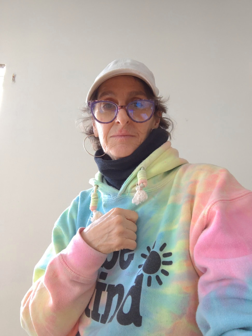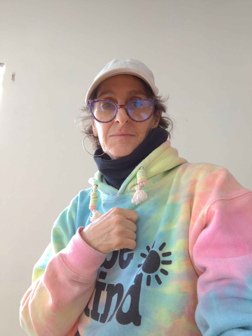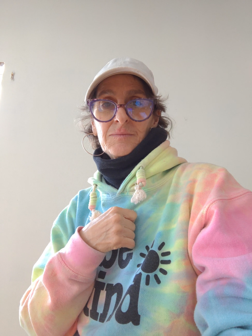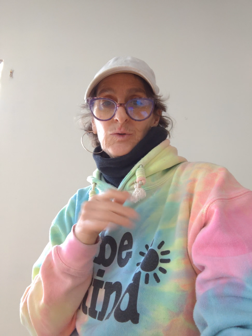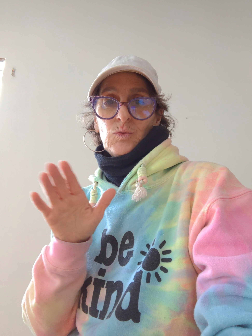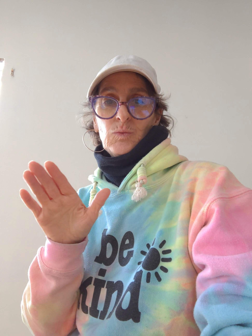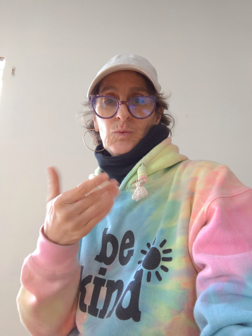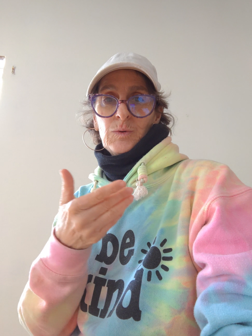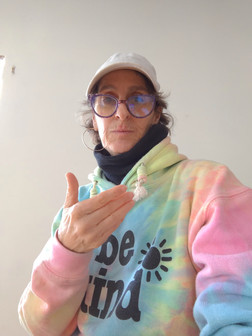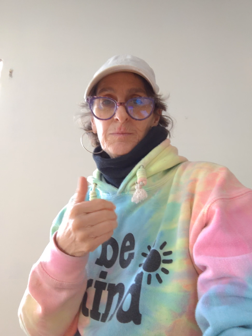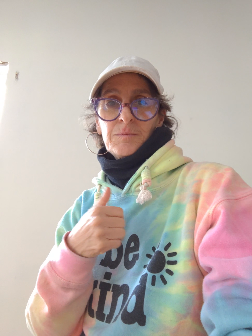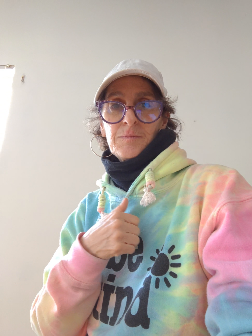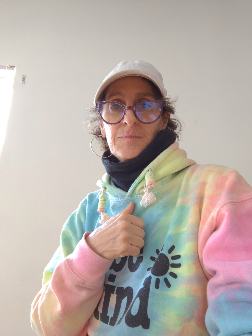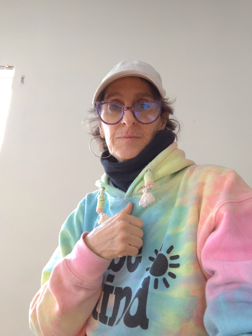room